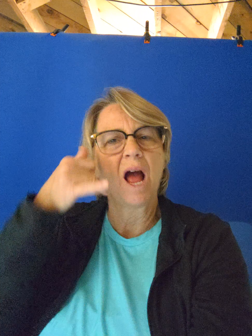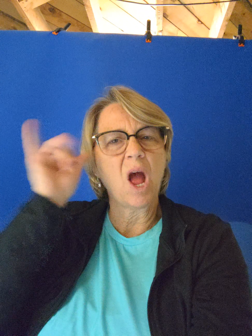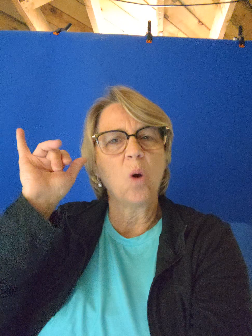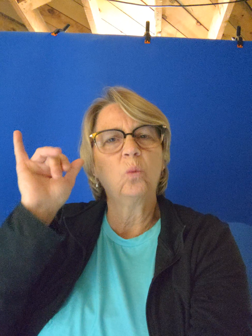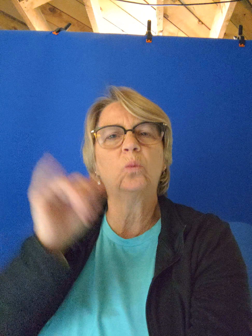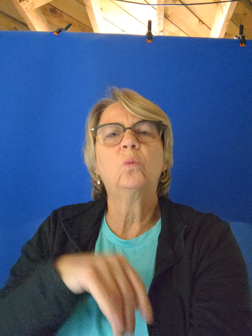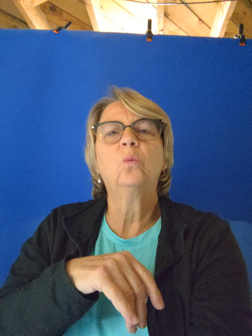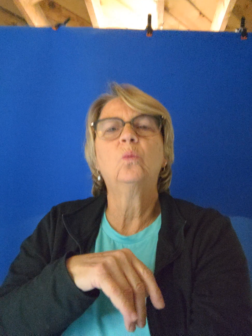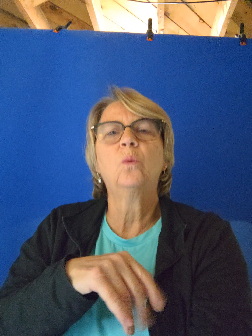cow